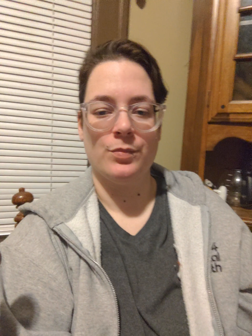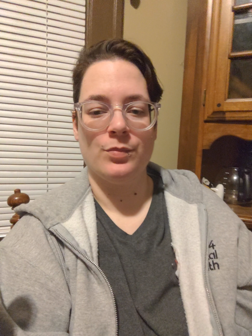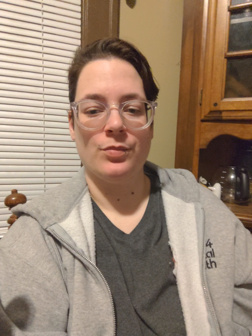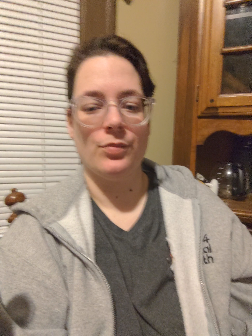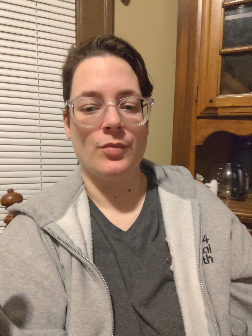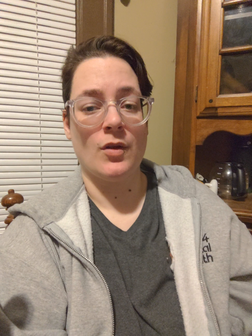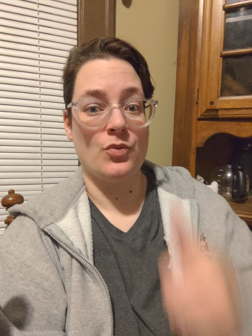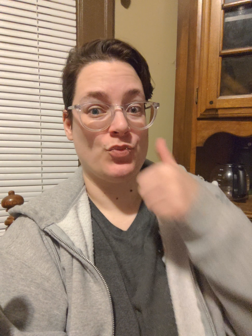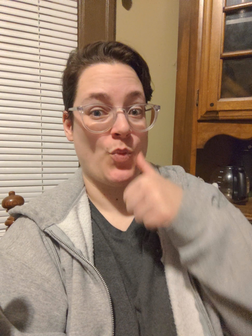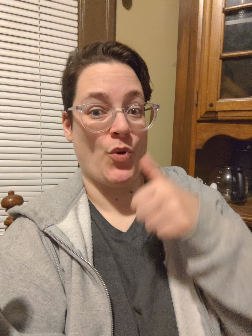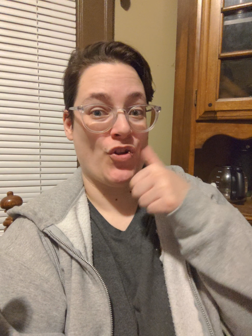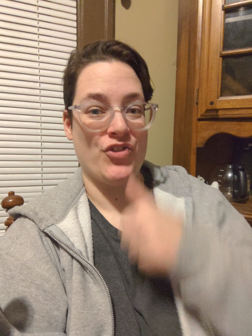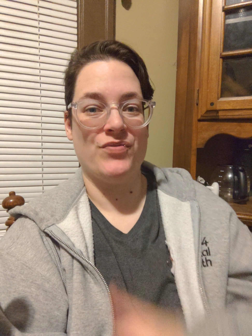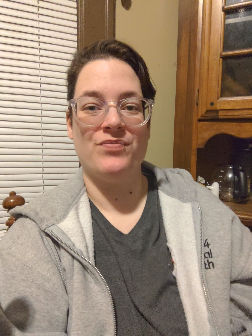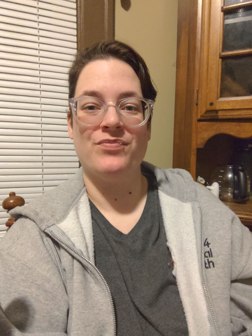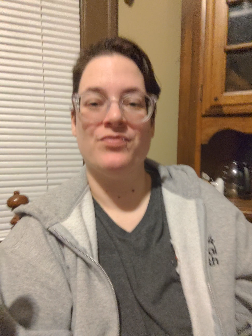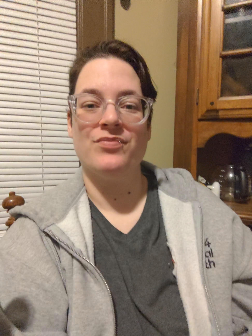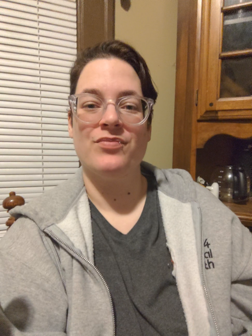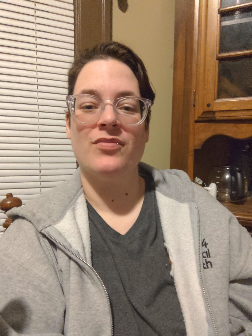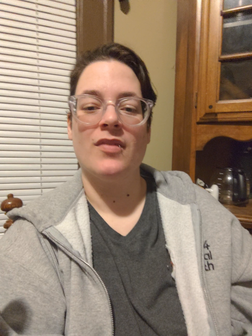girl